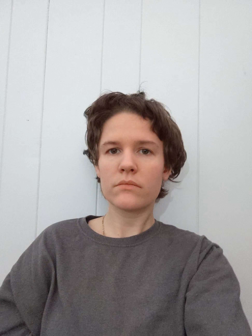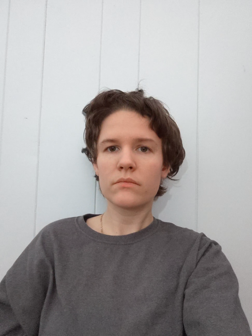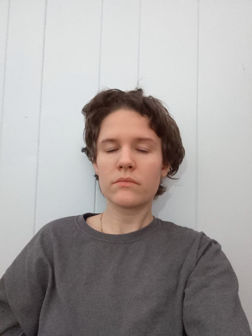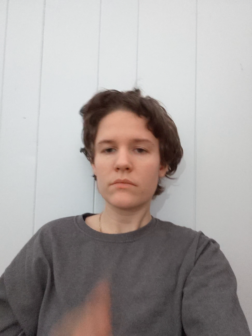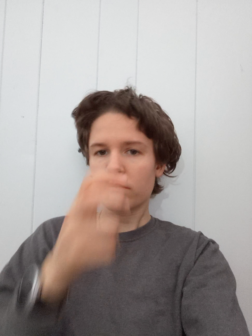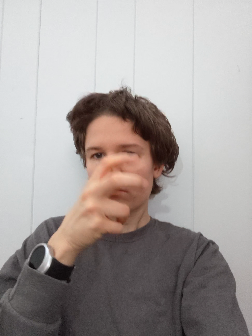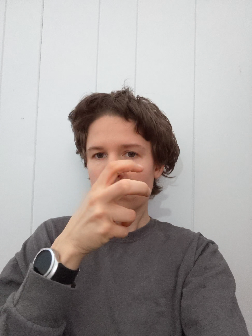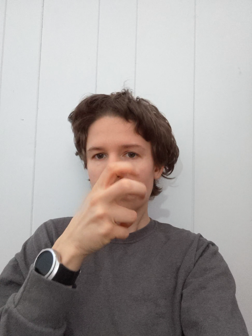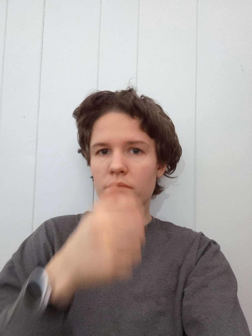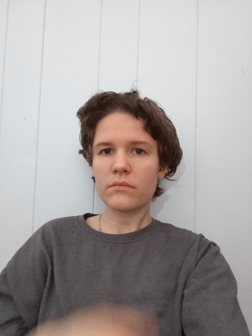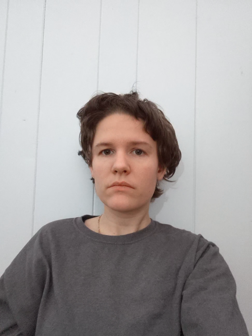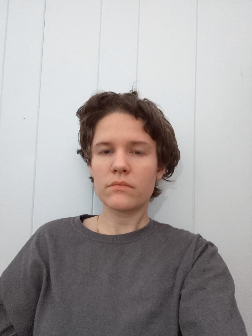bug